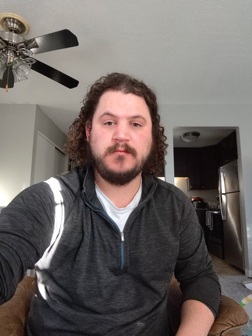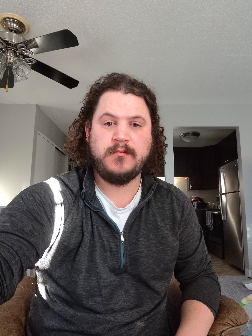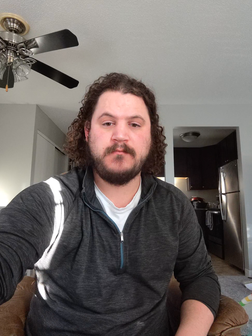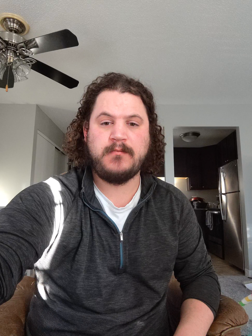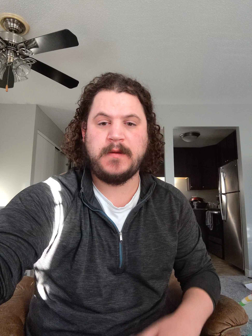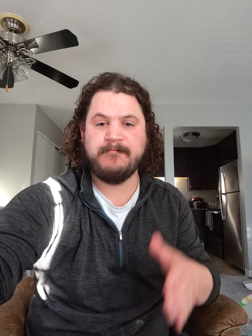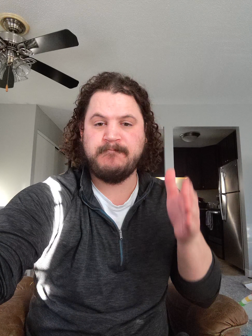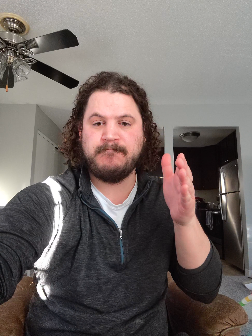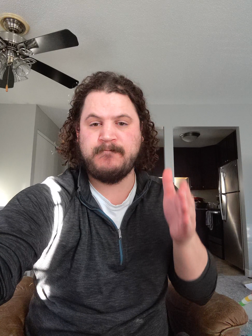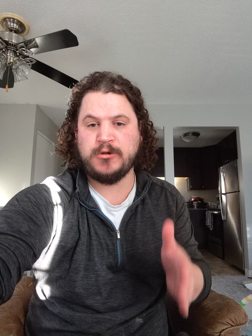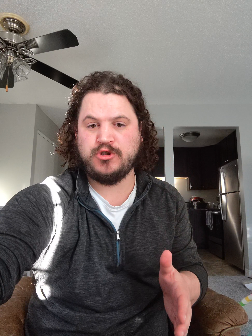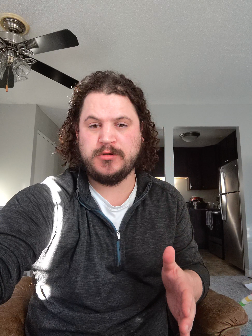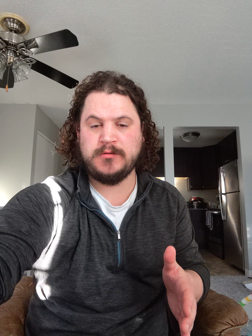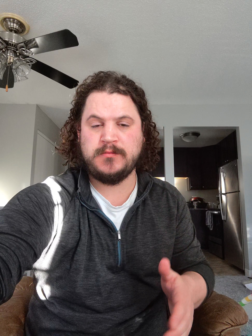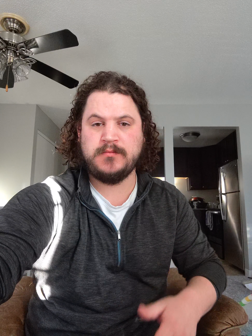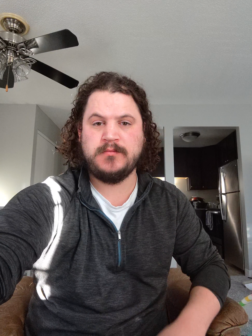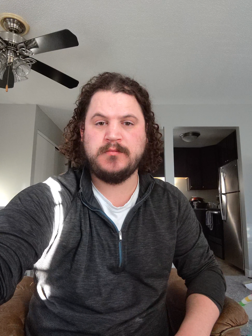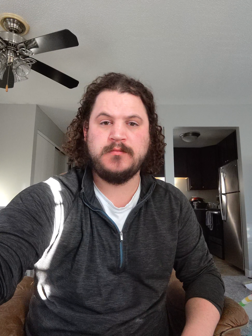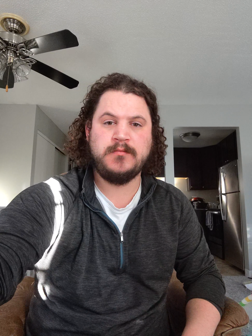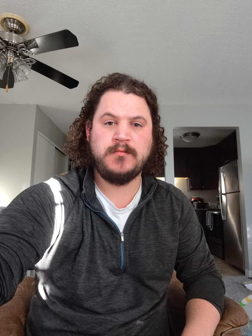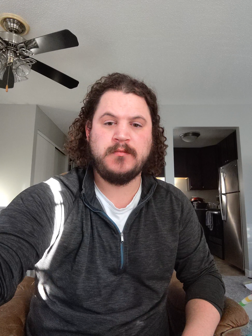person